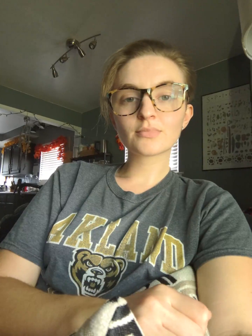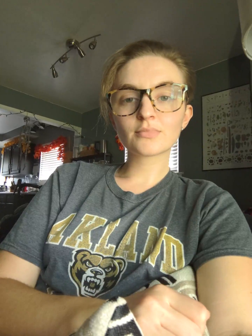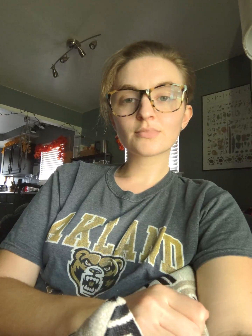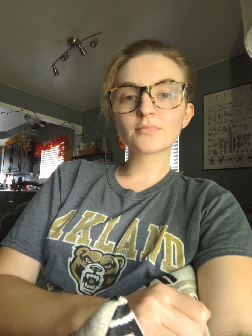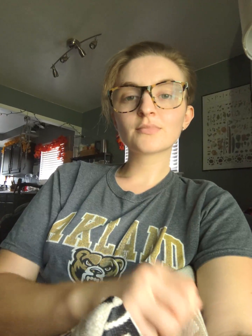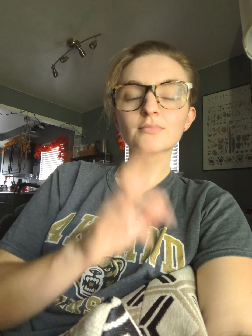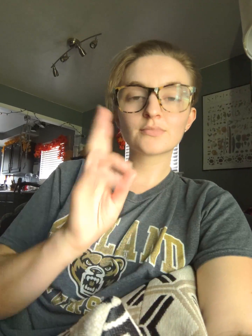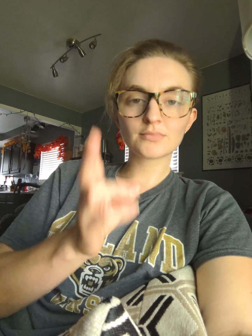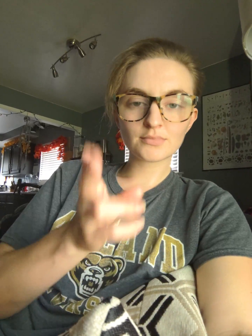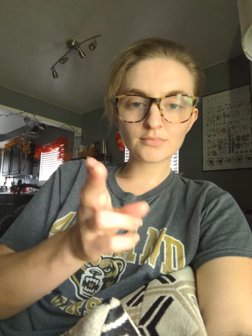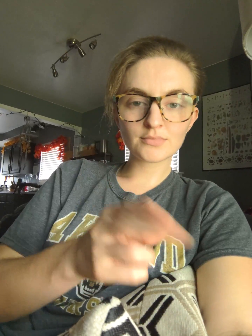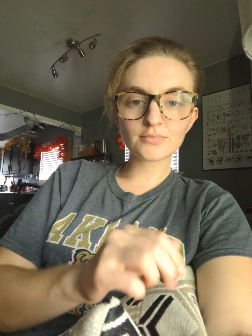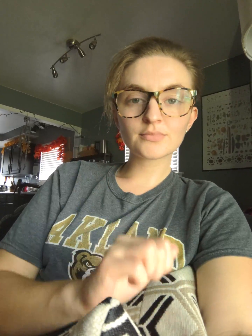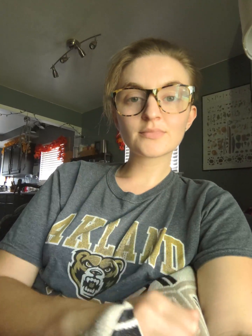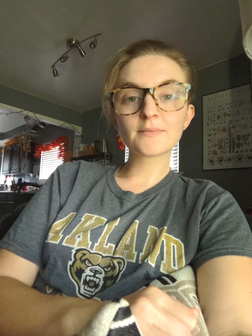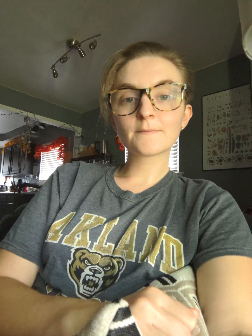hurry